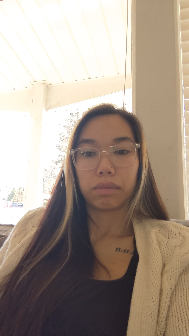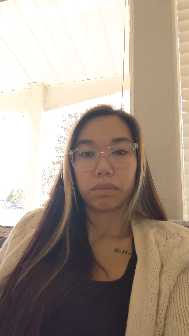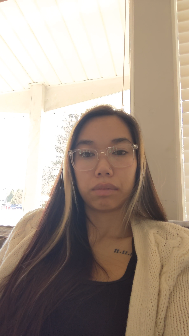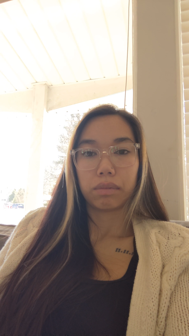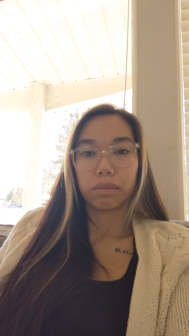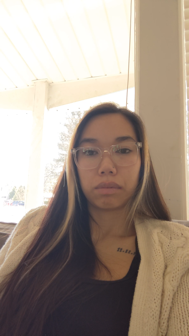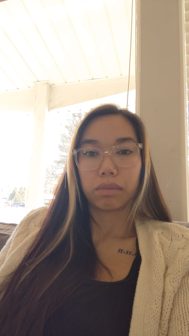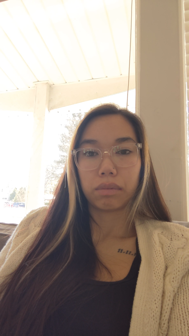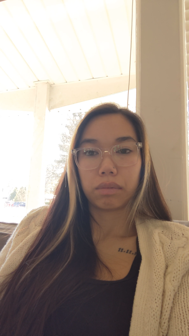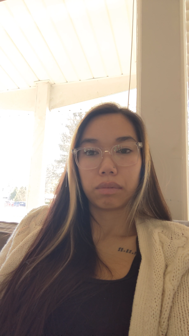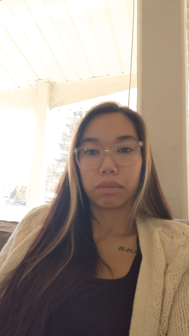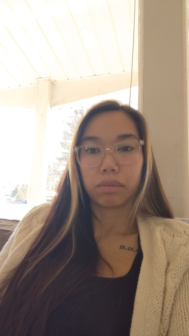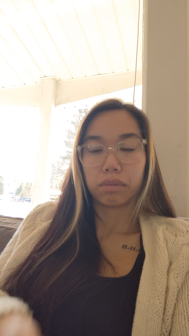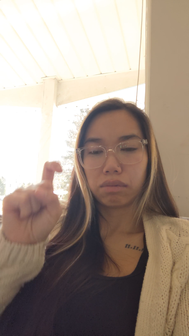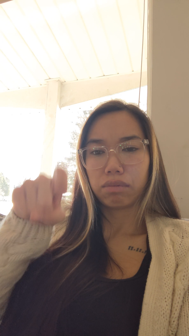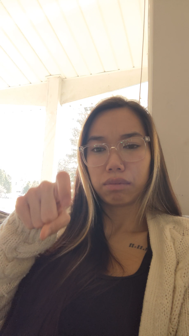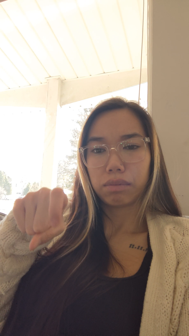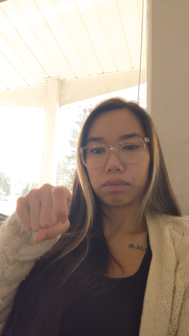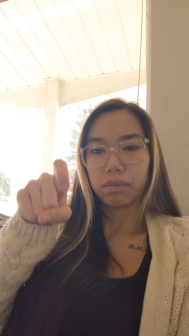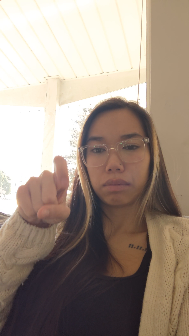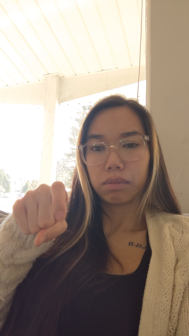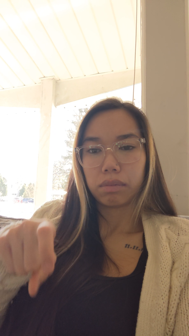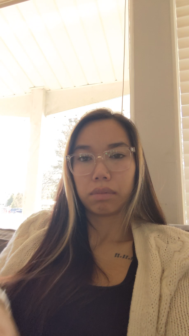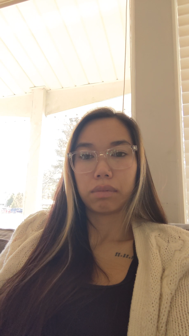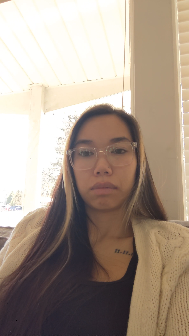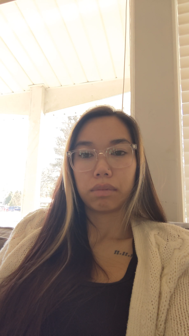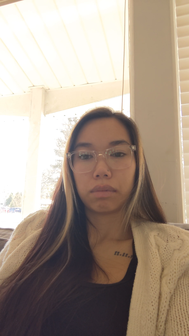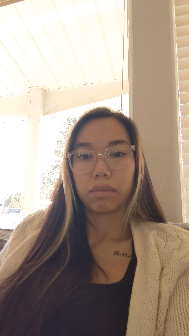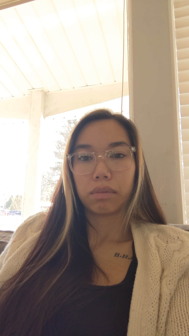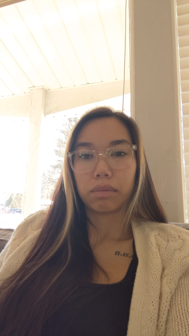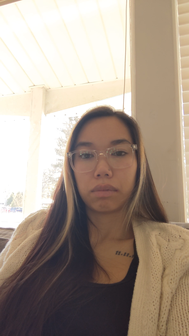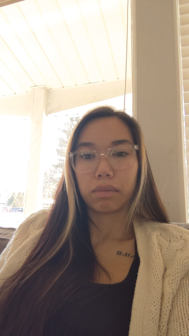should